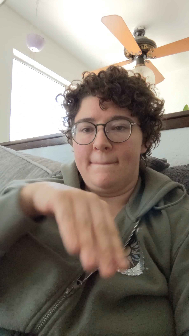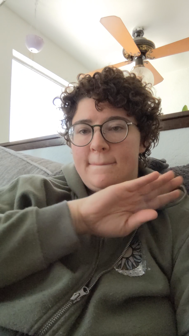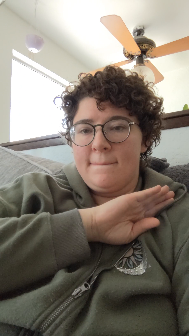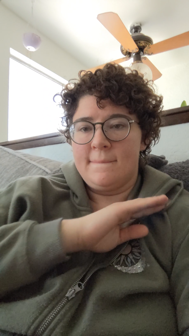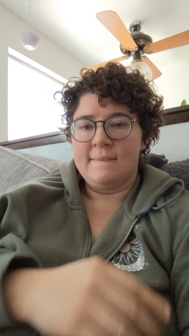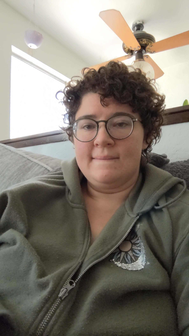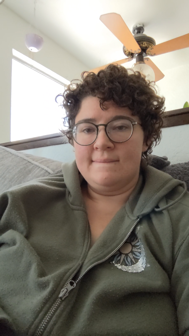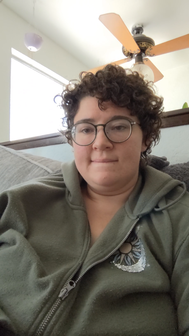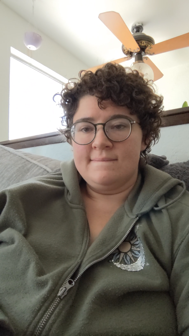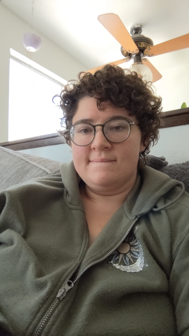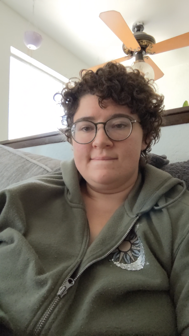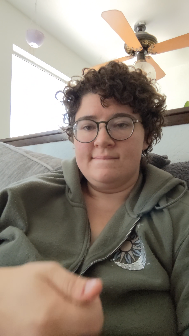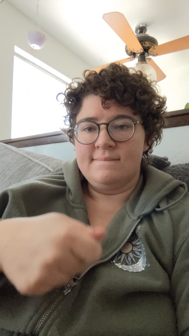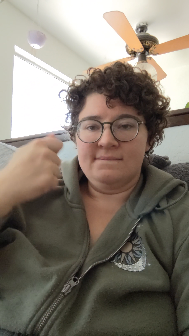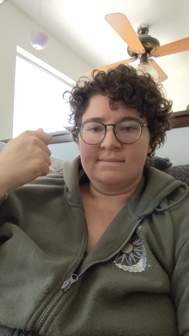pull